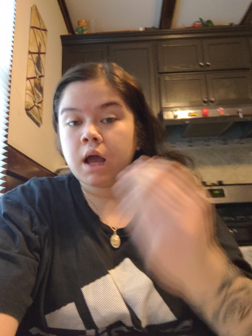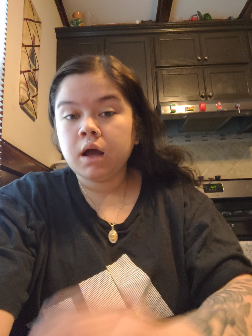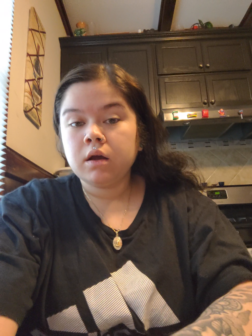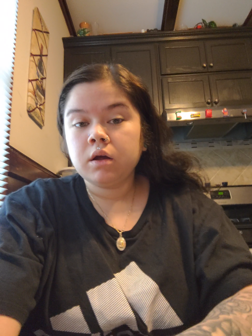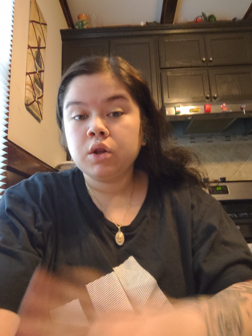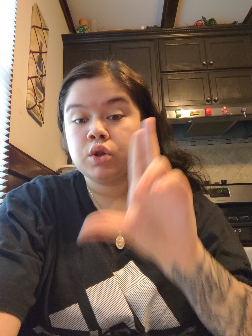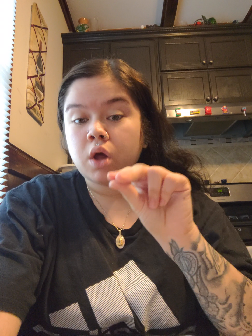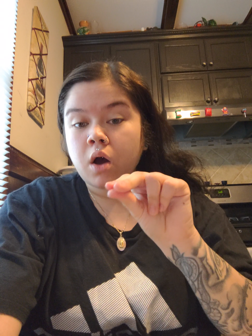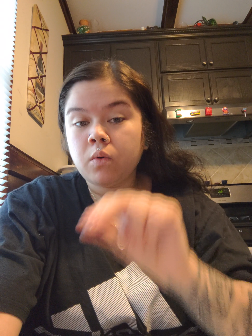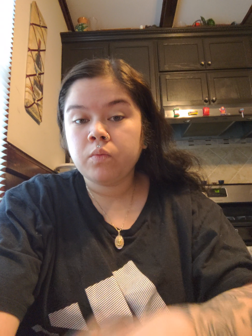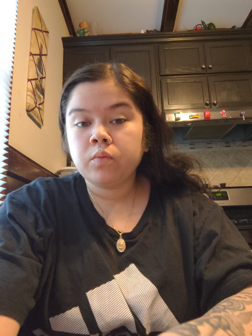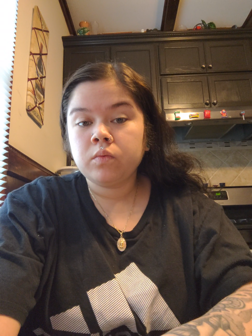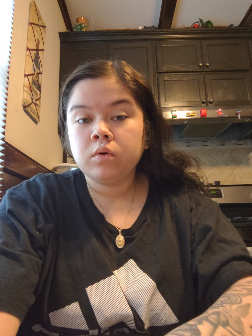no